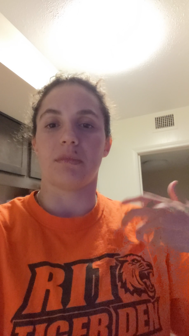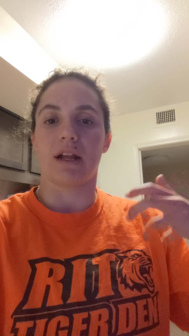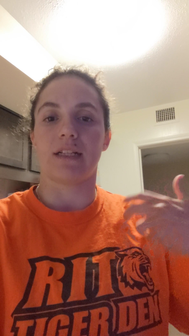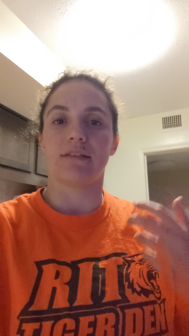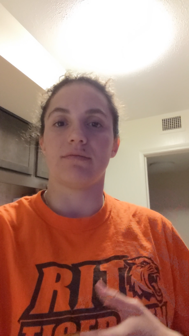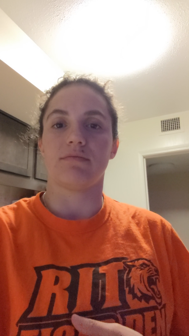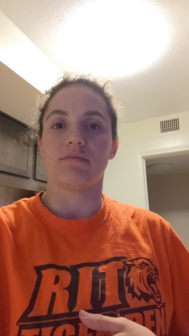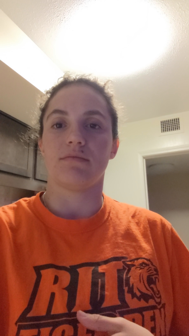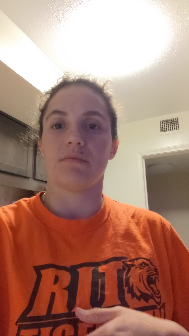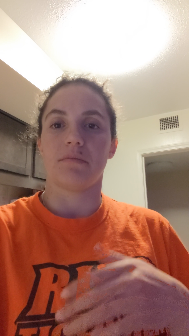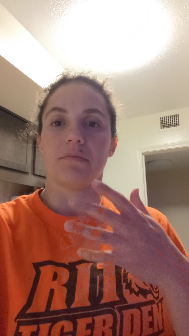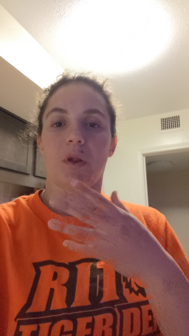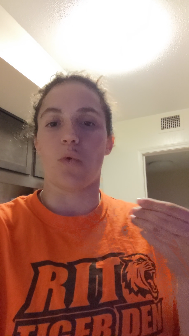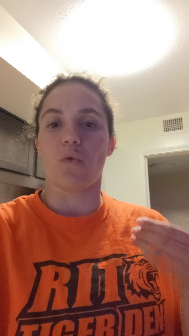poor